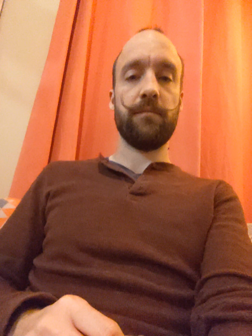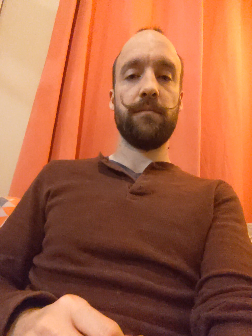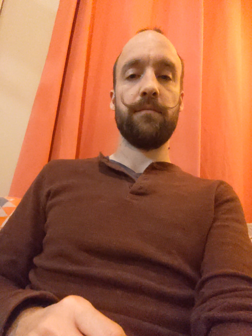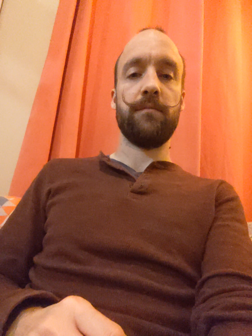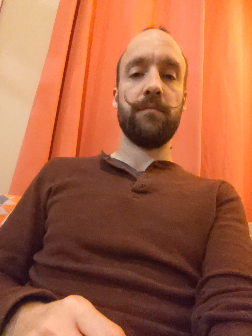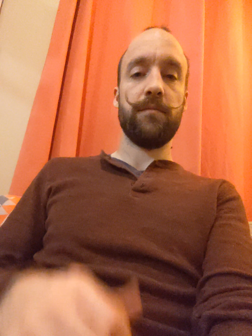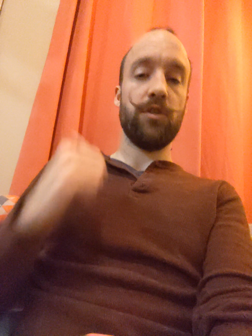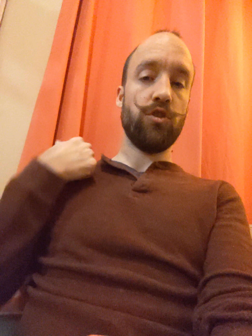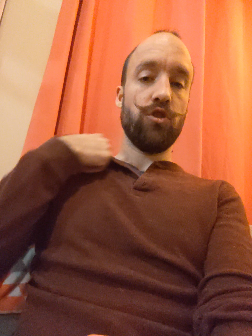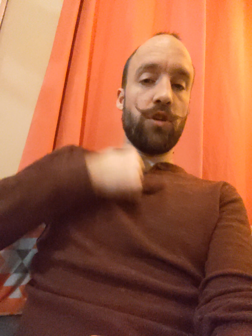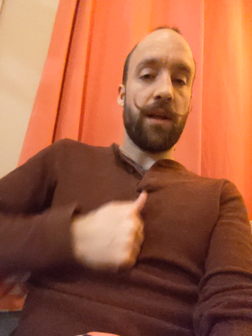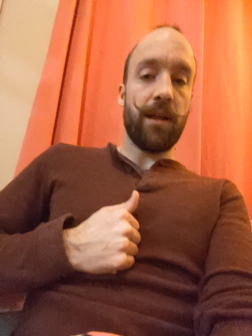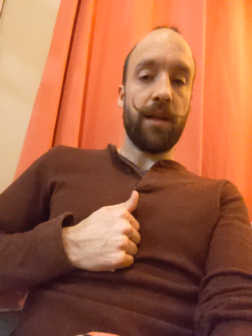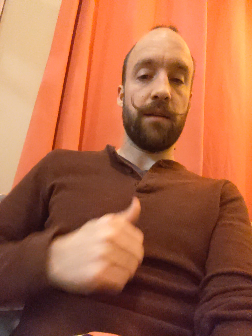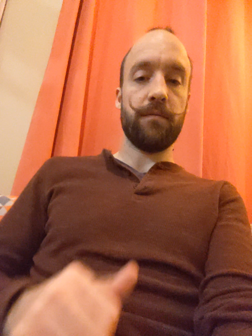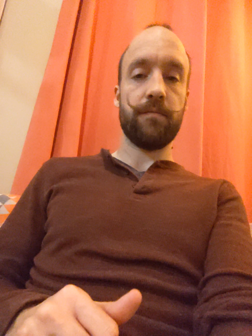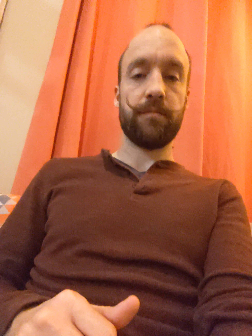jacket